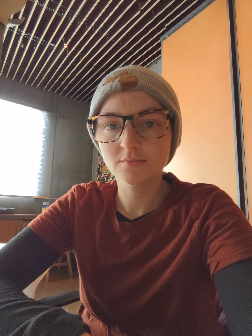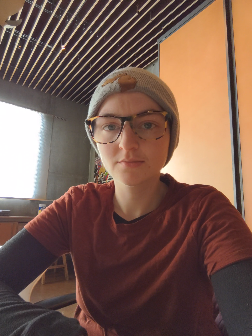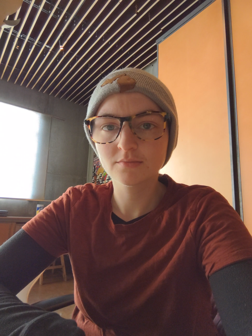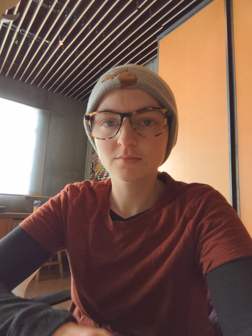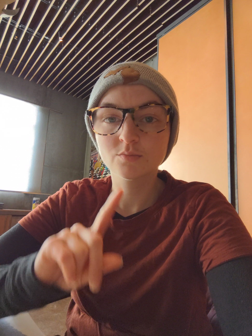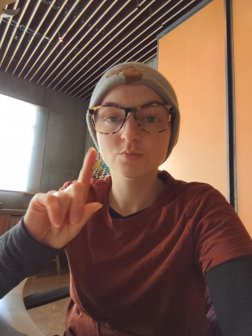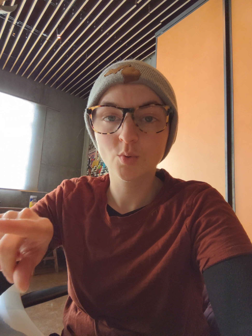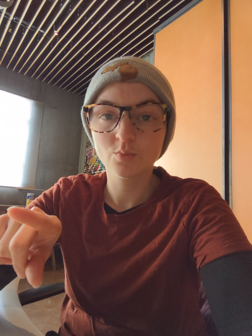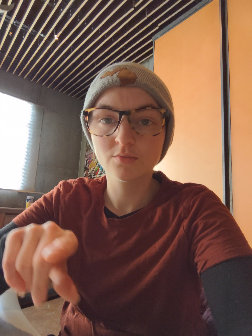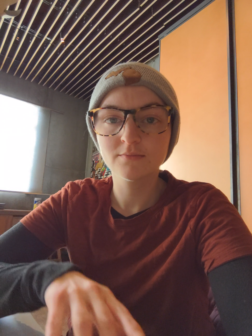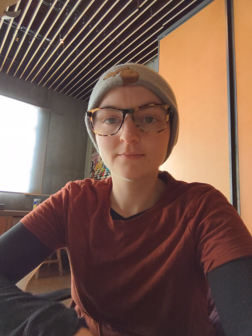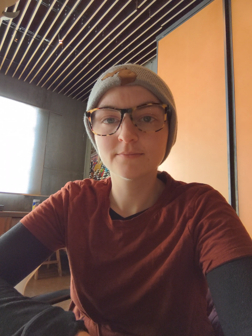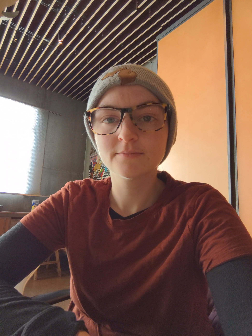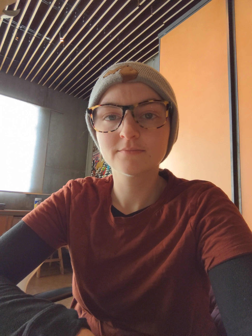go